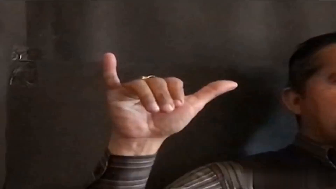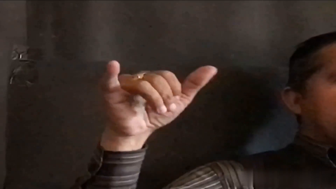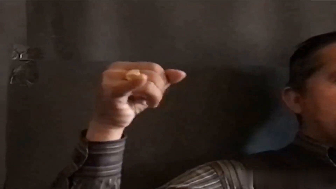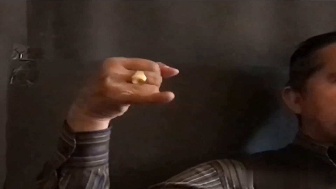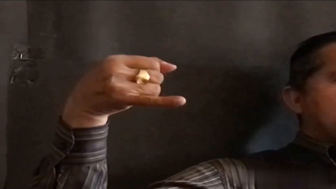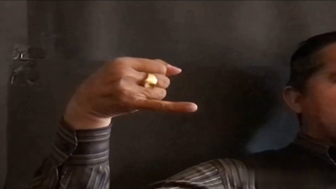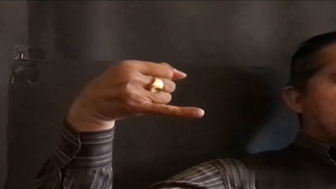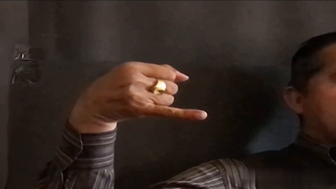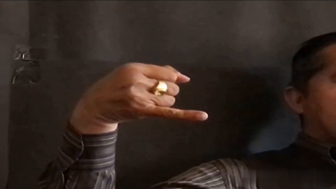ढ